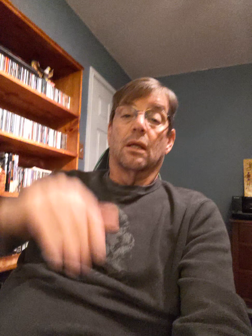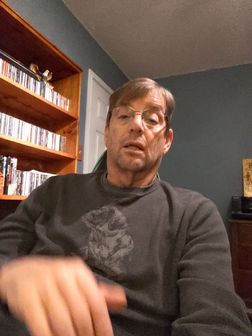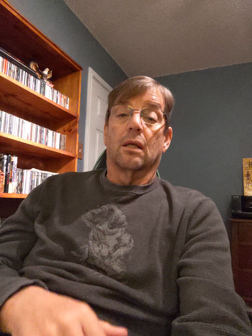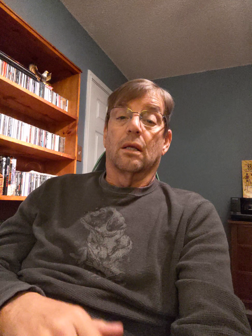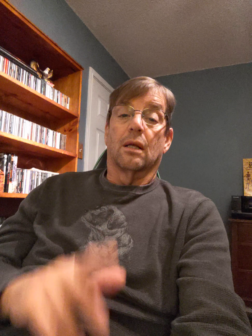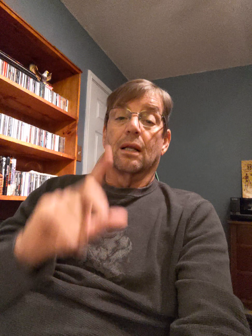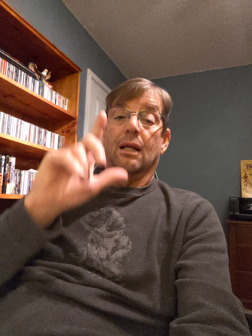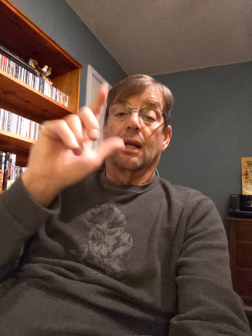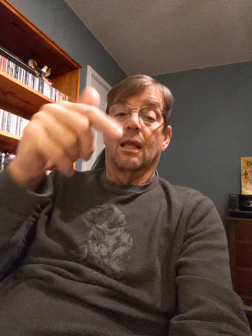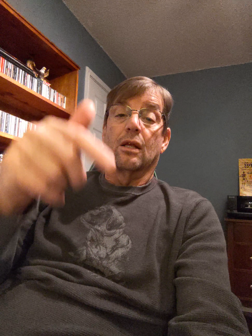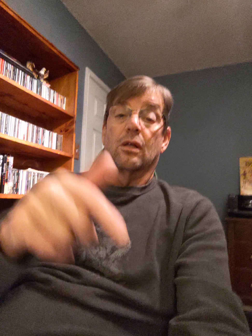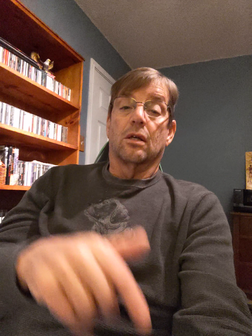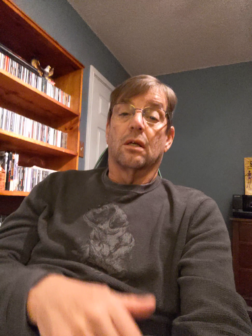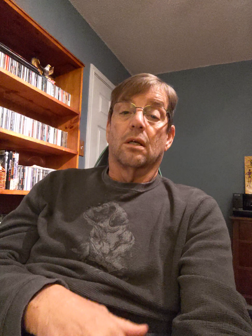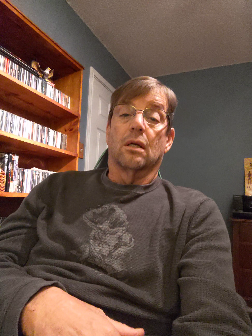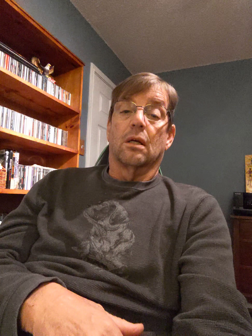later